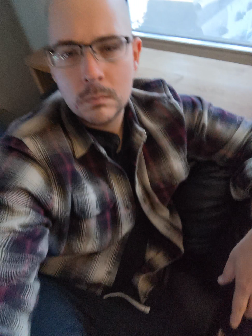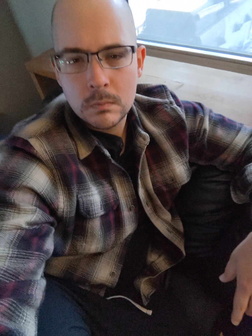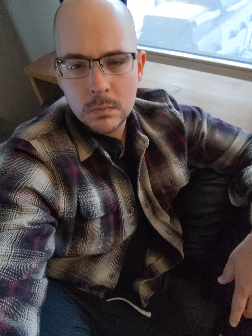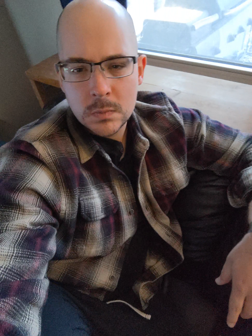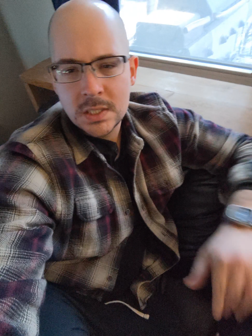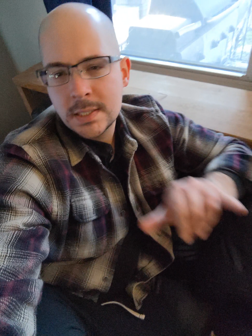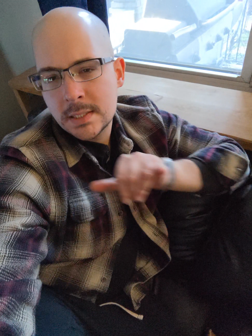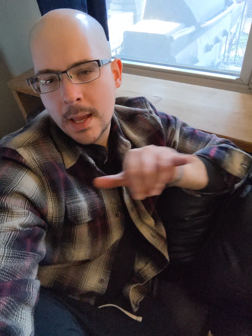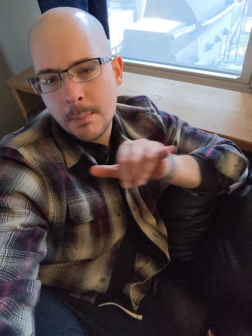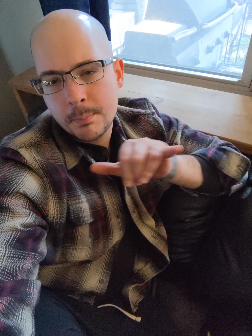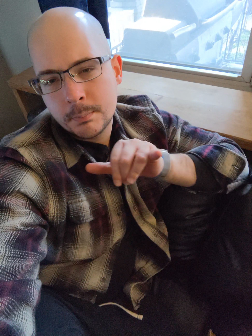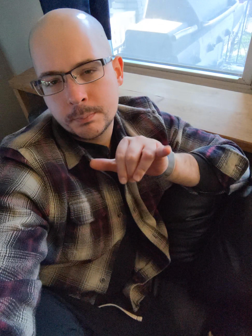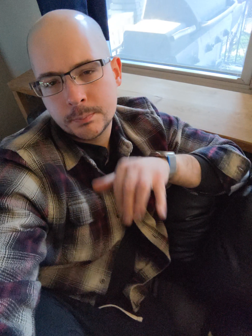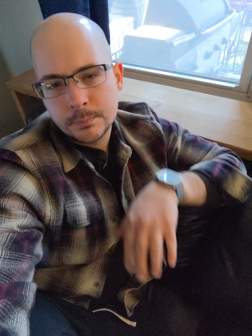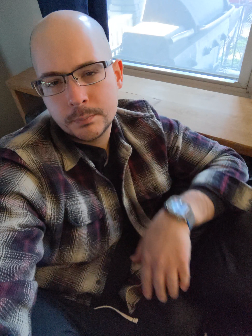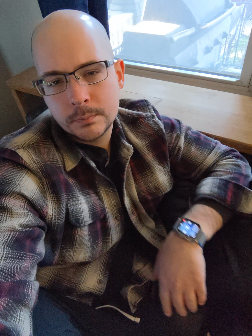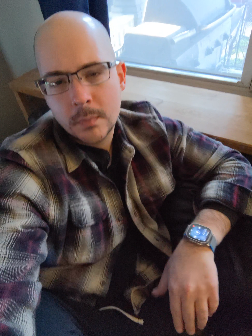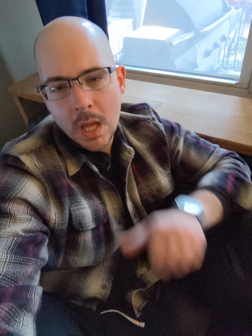same